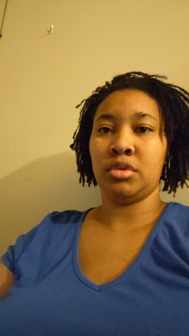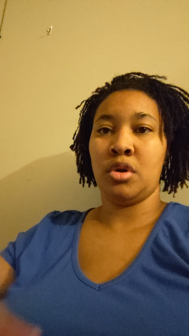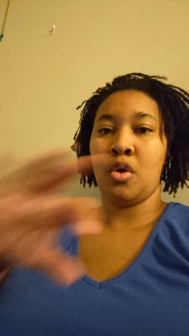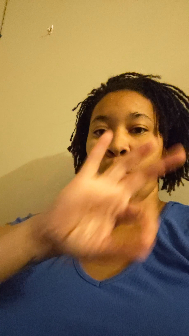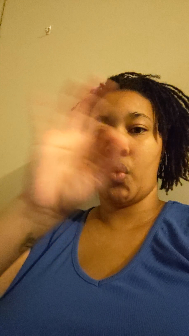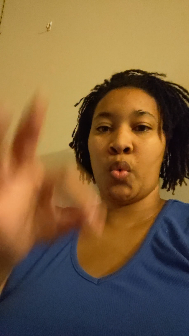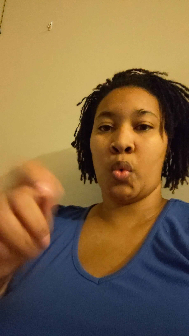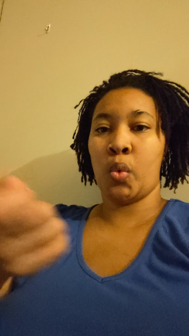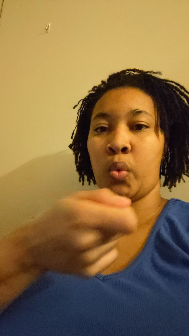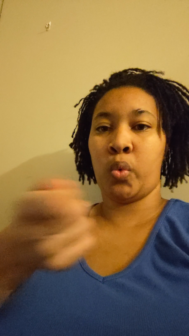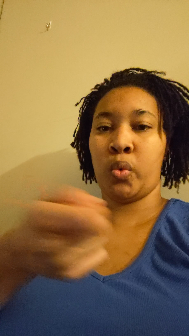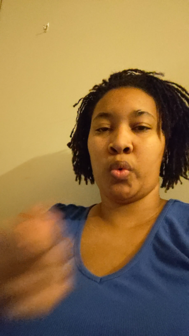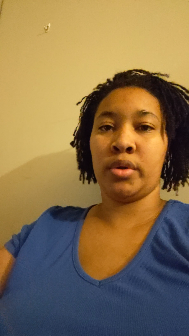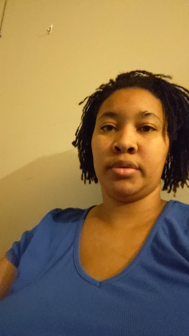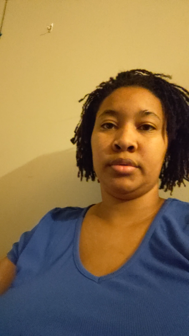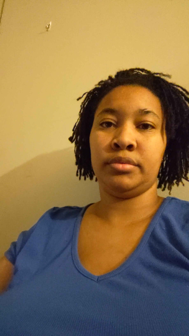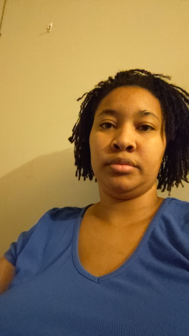hose